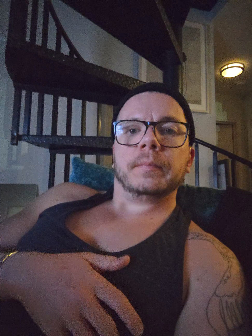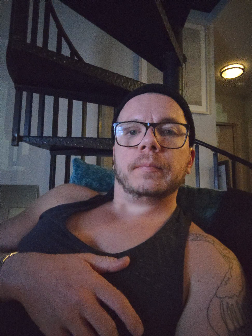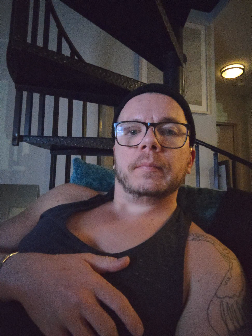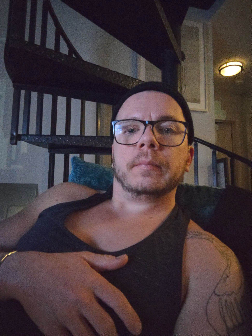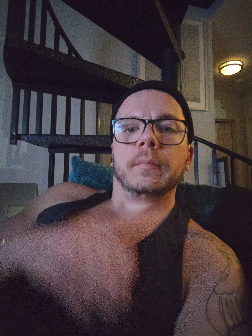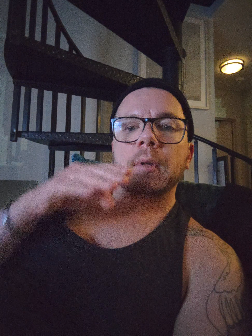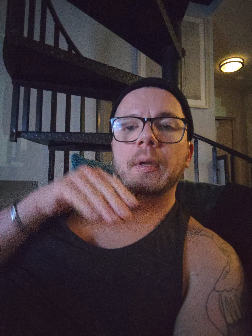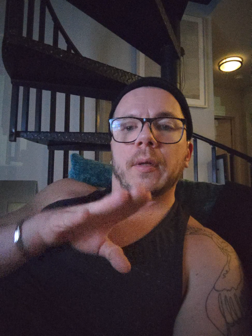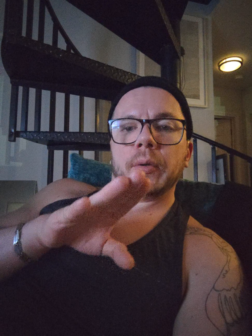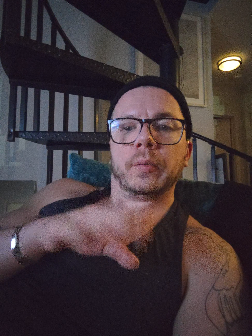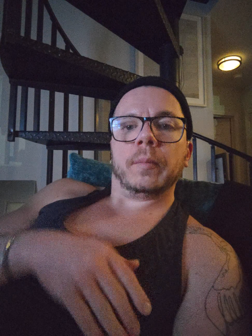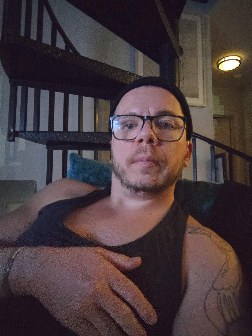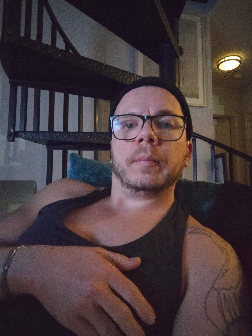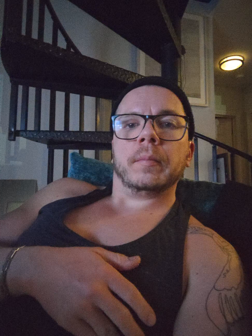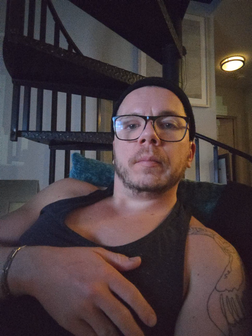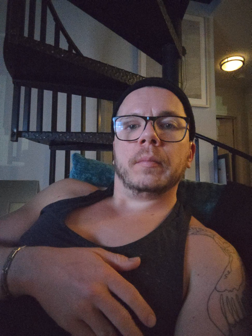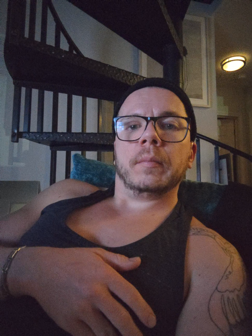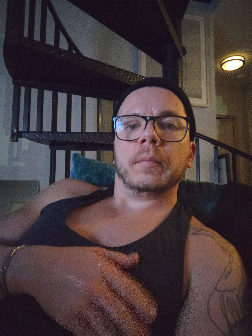into